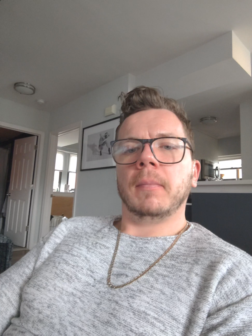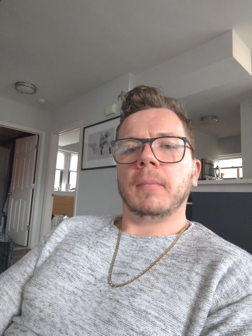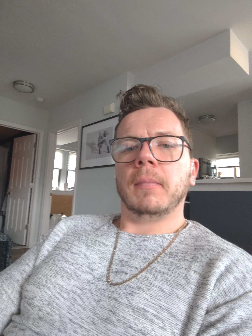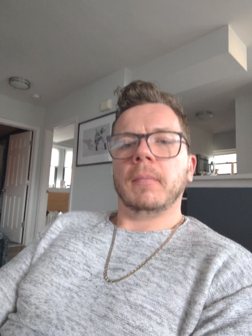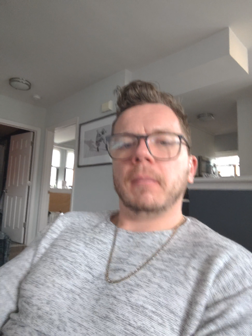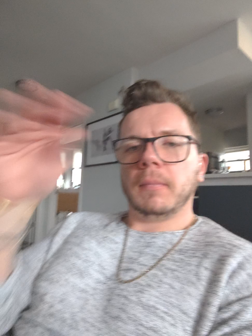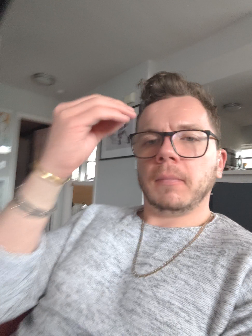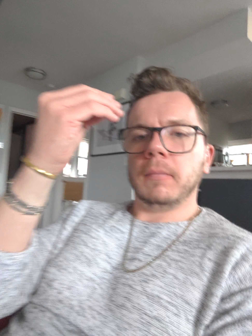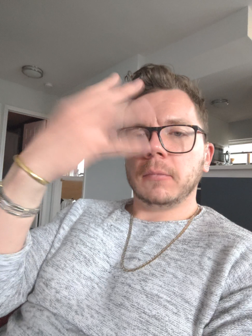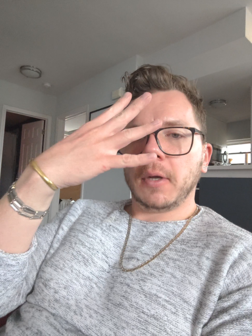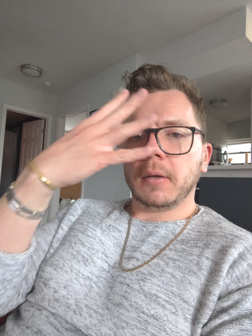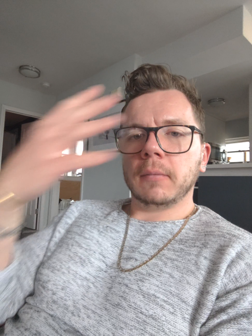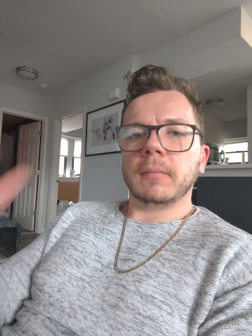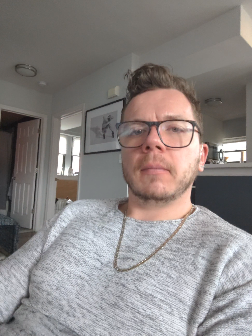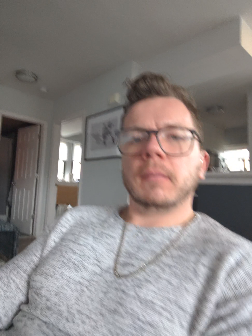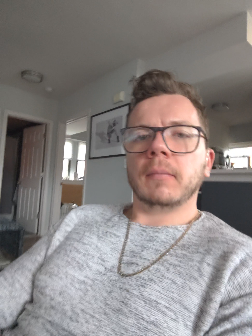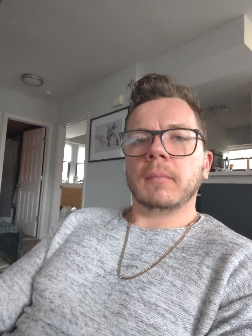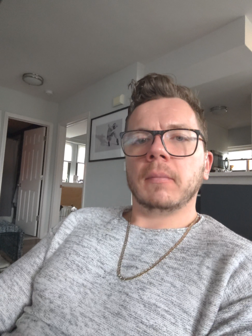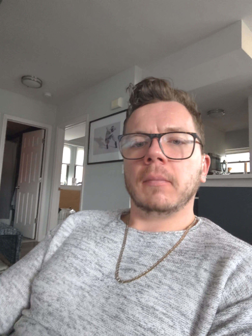sun